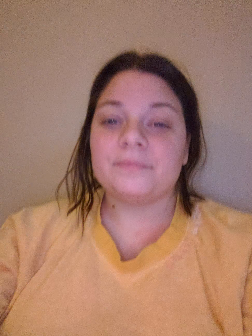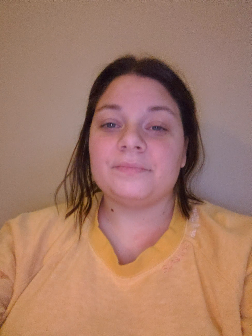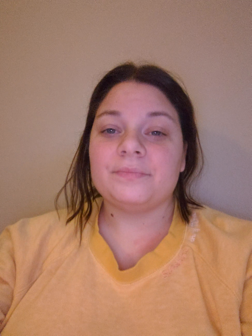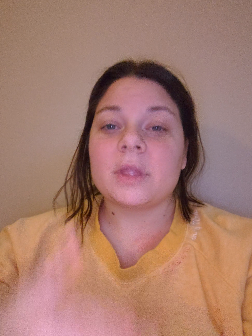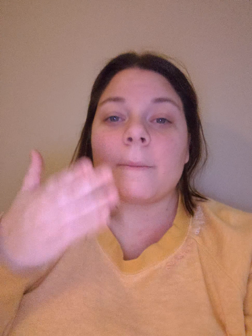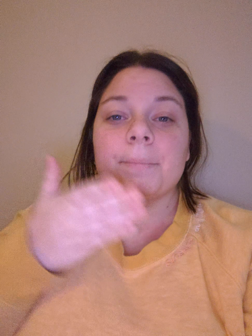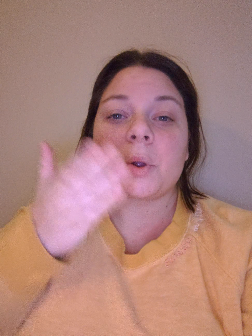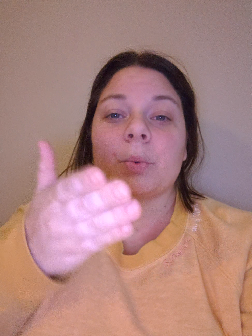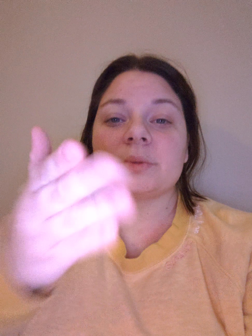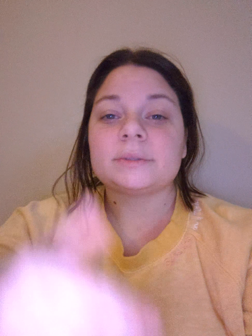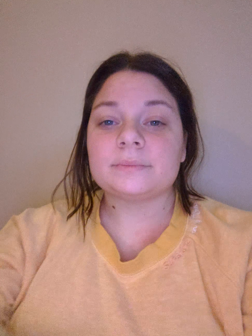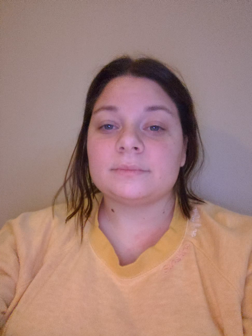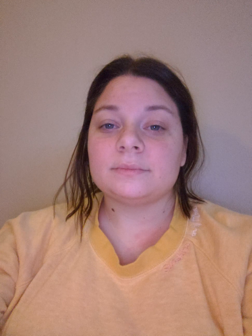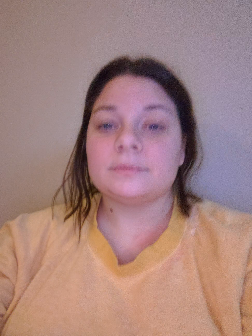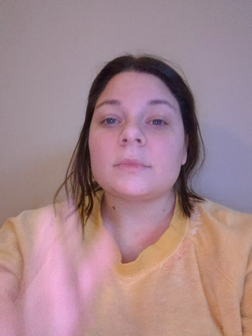boat